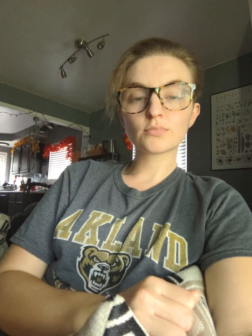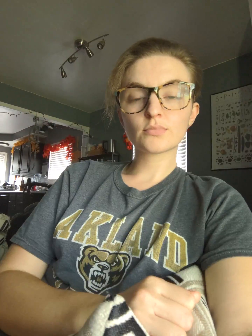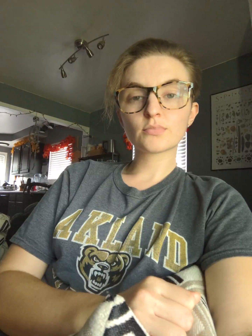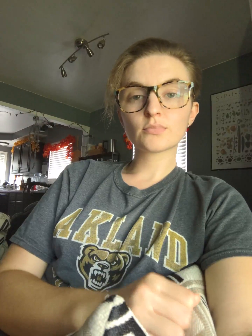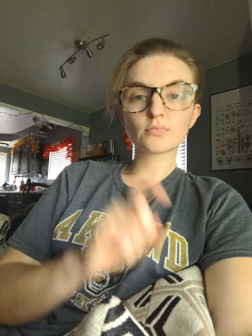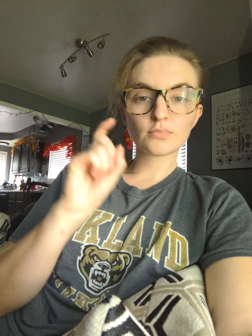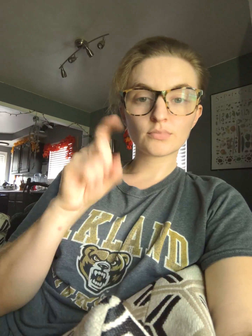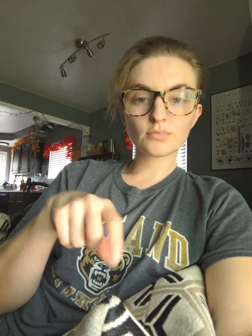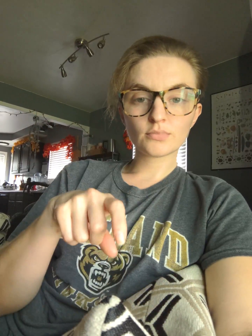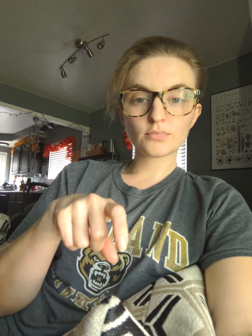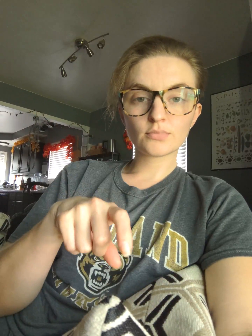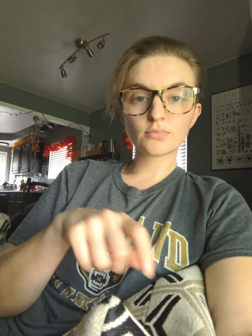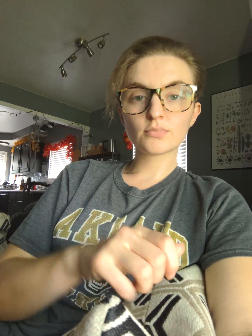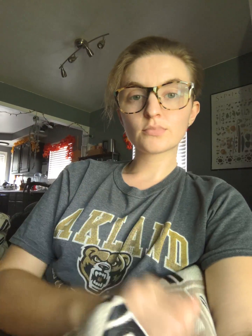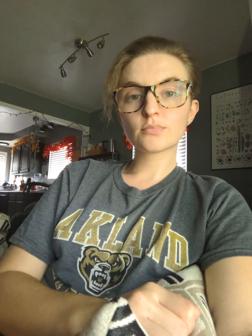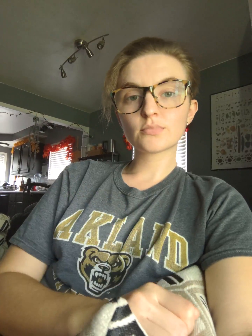must